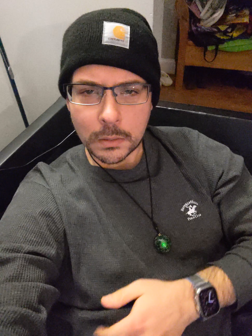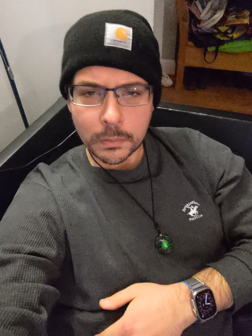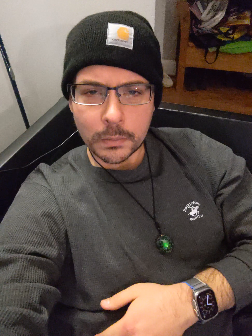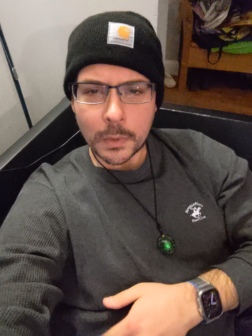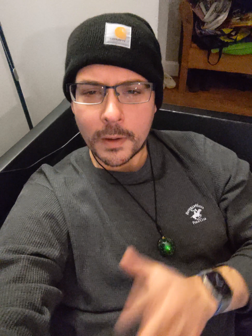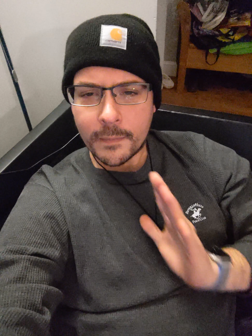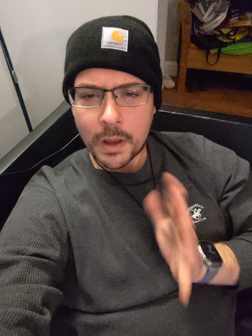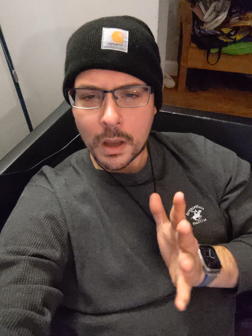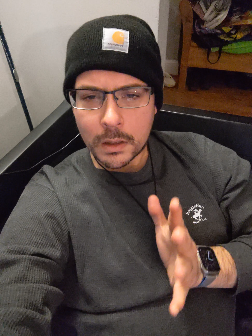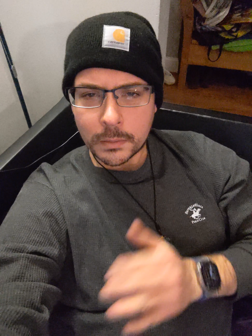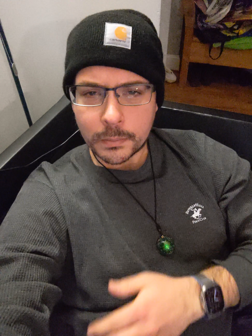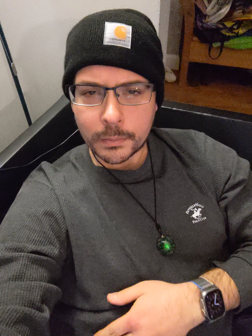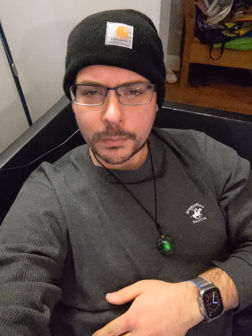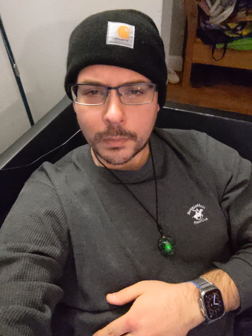fine